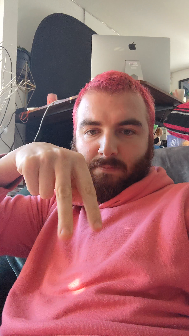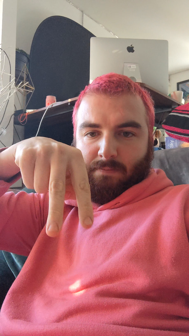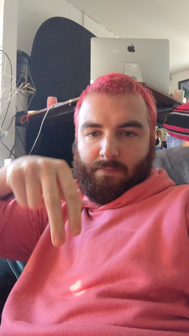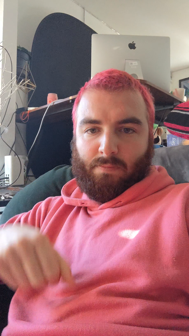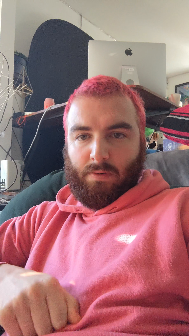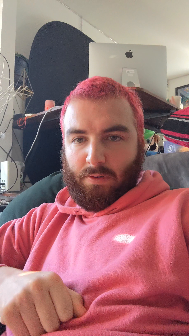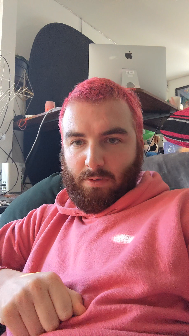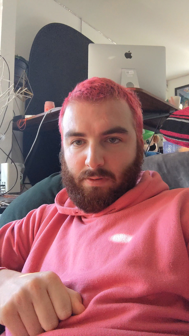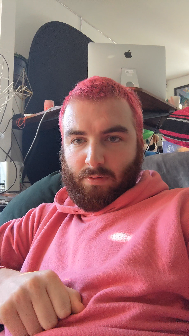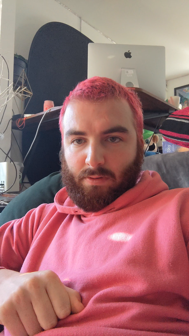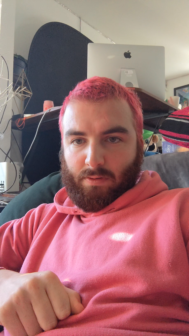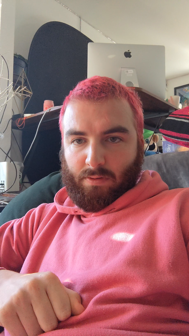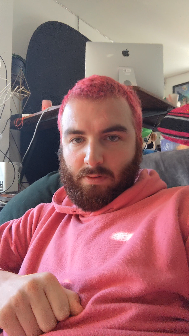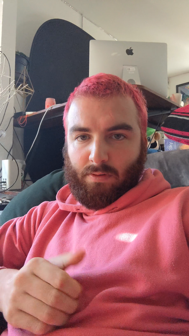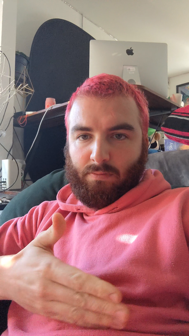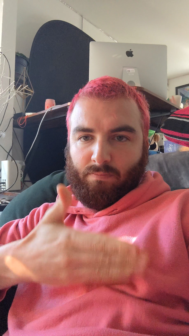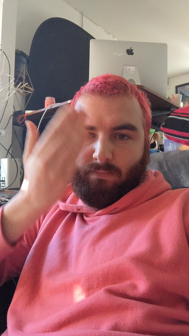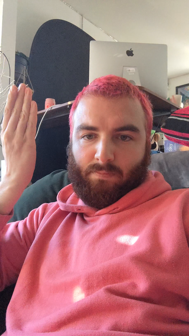all gone